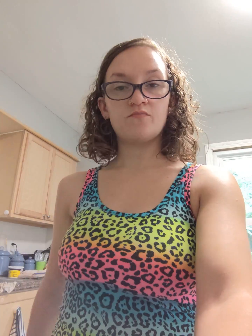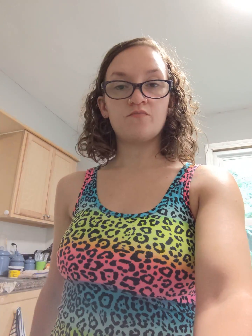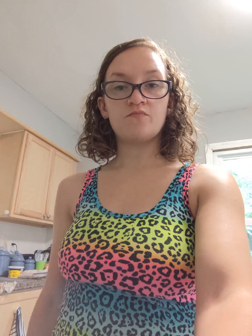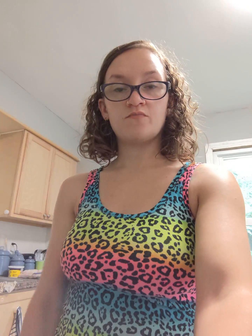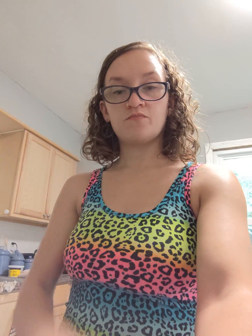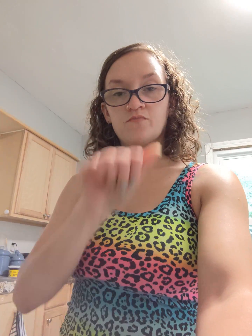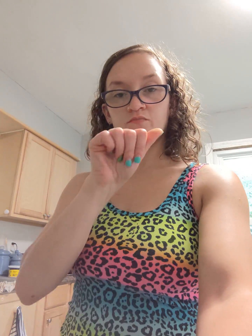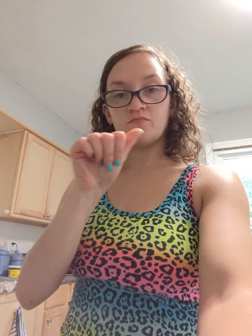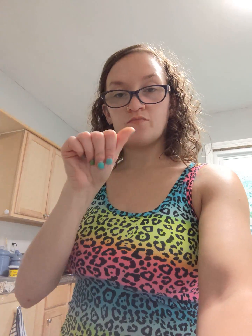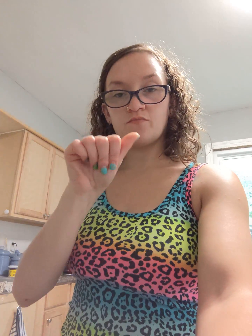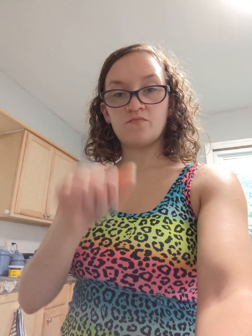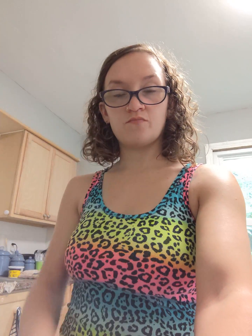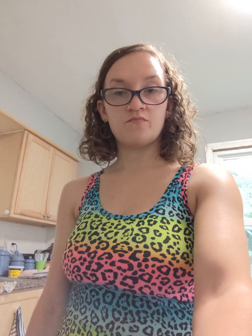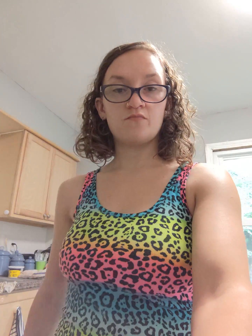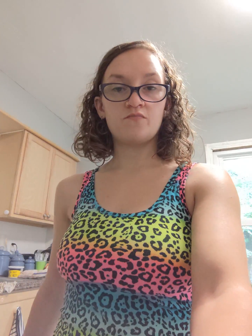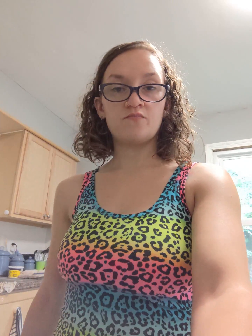a